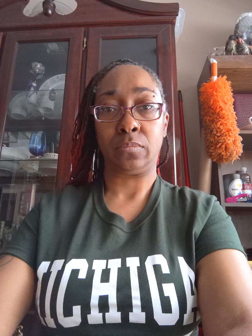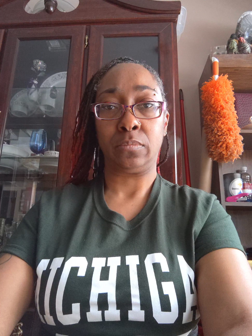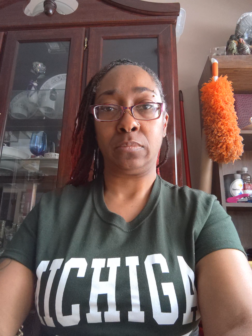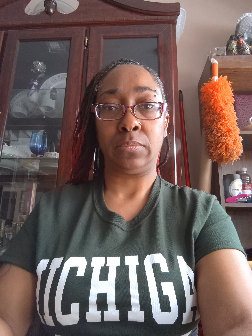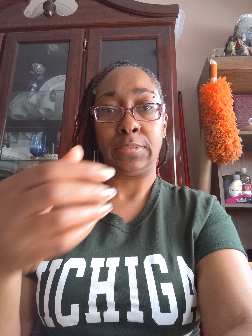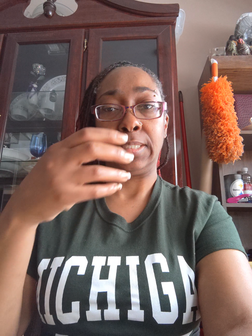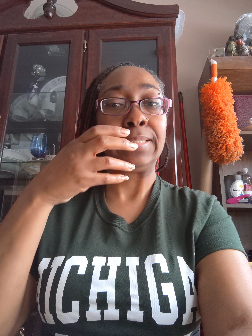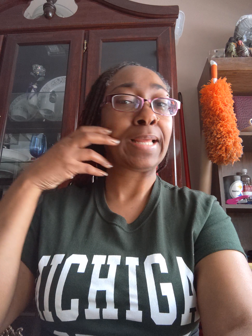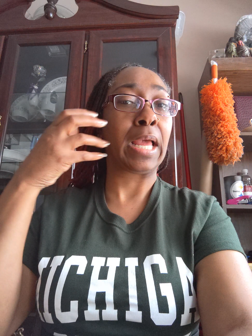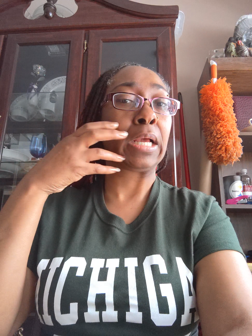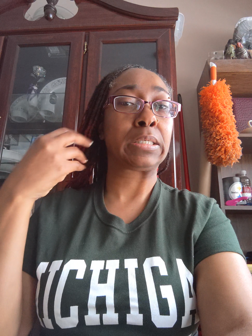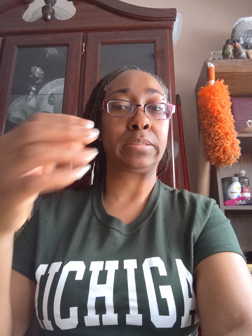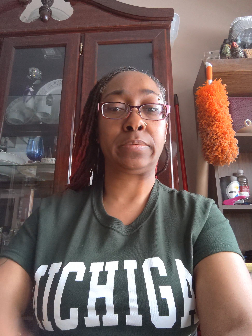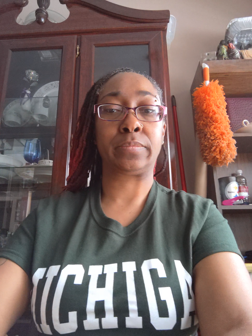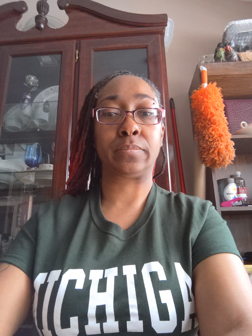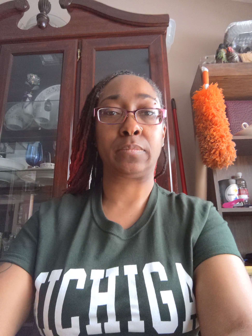tiger